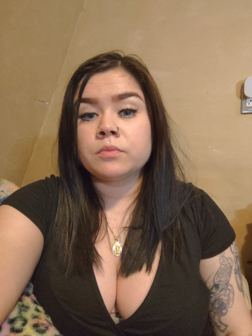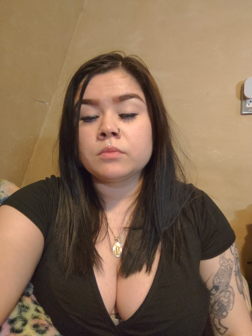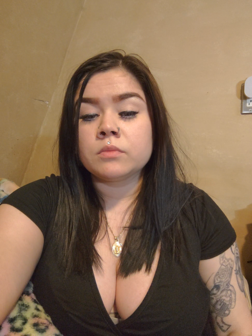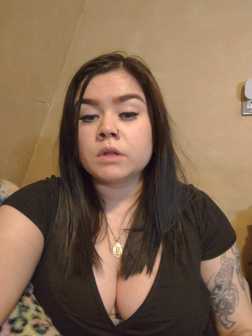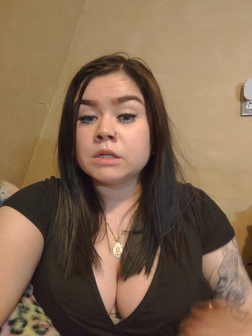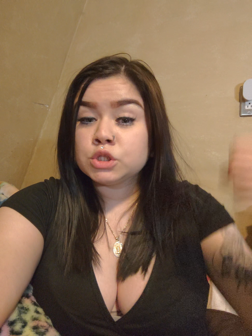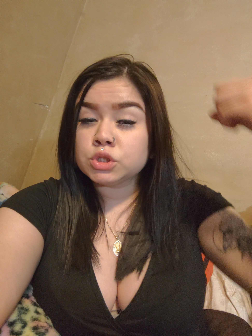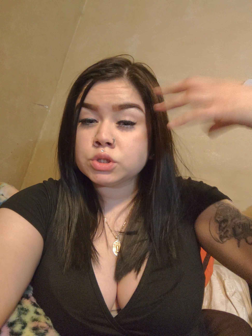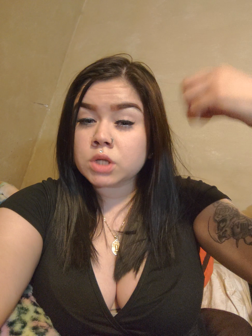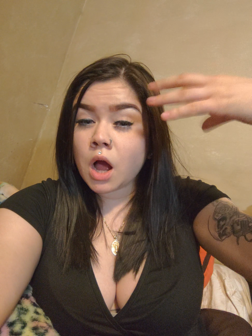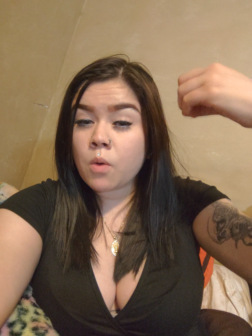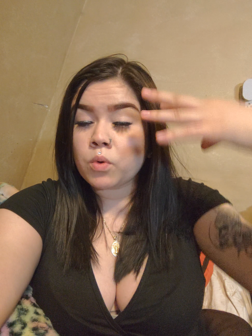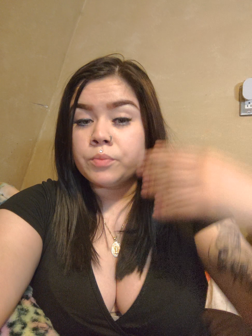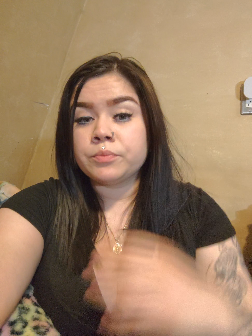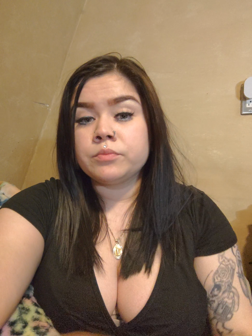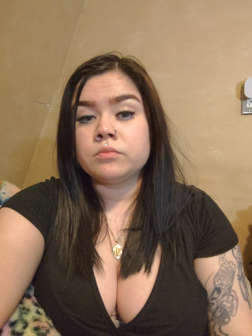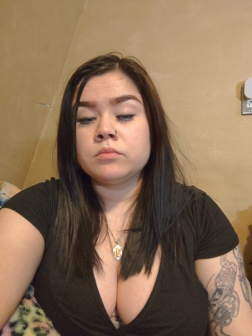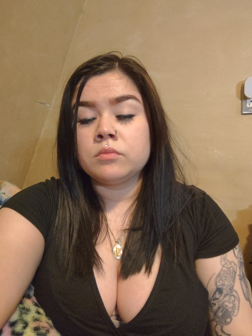shower